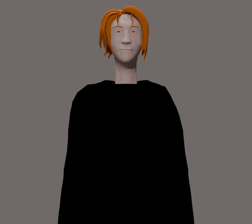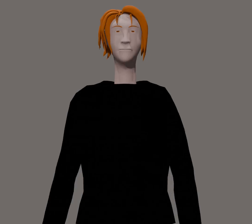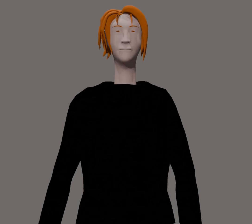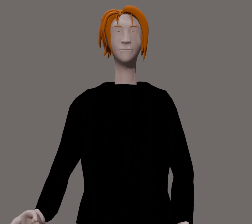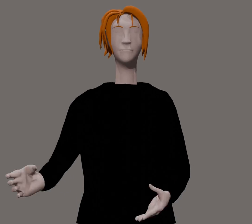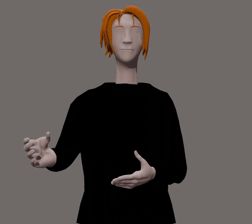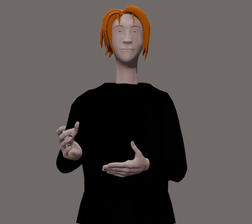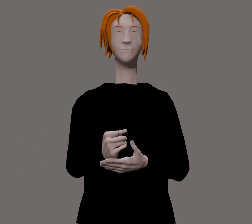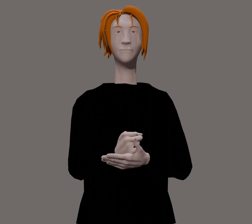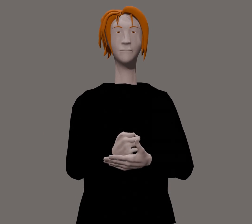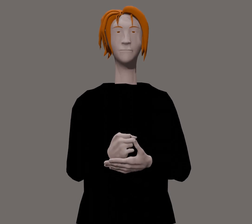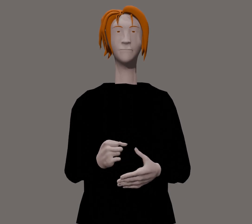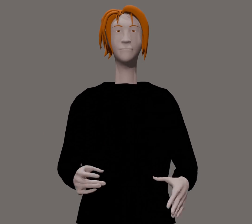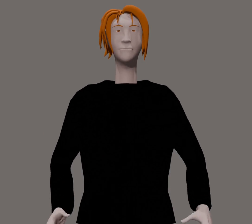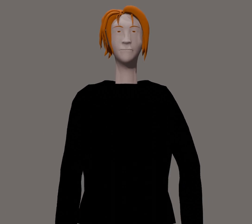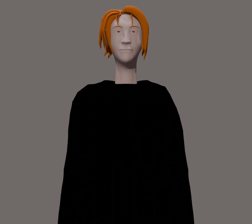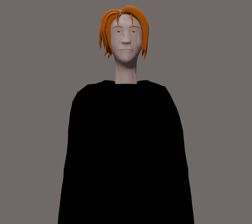Collect